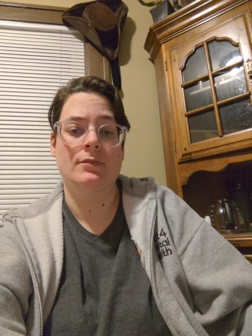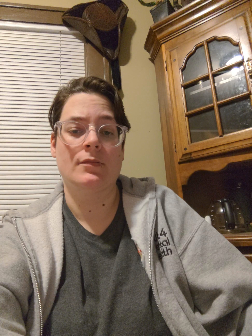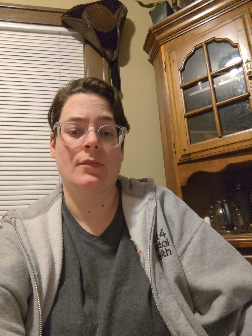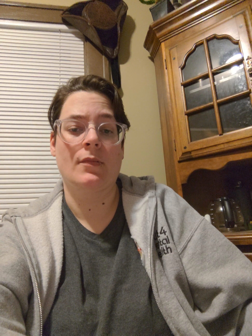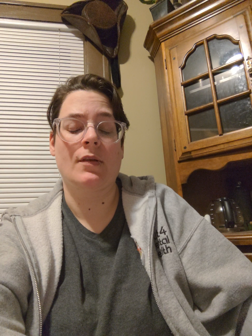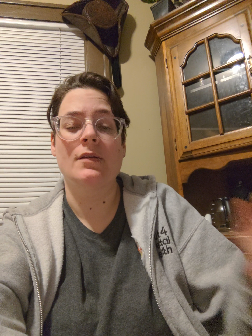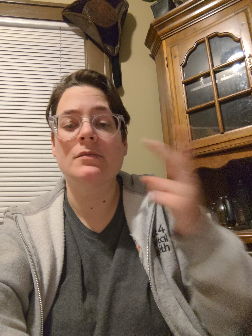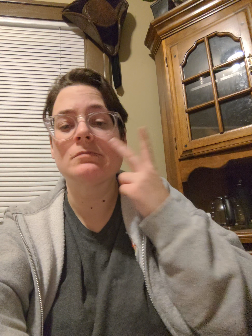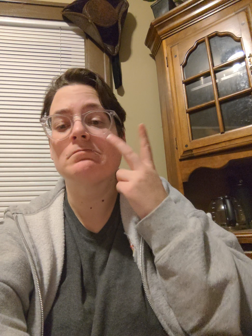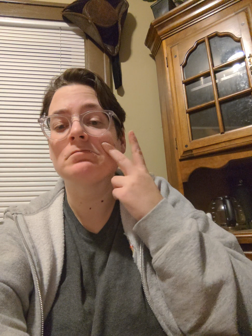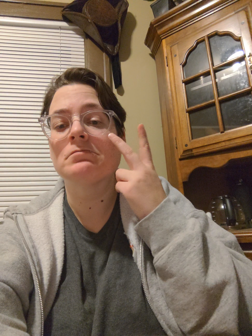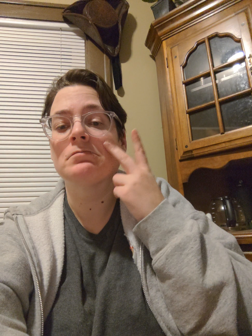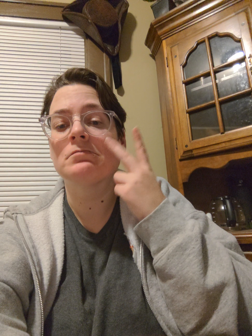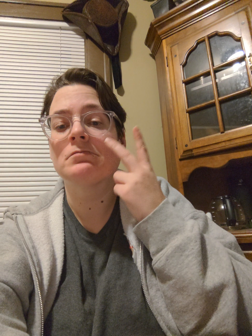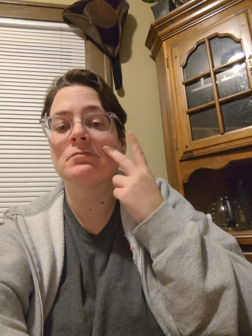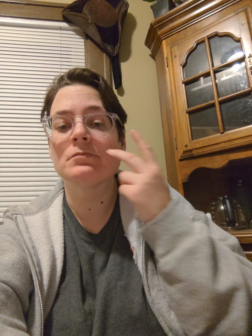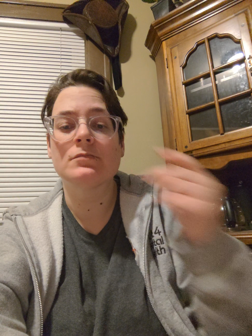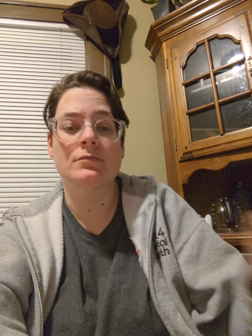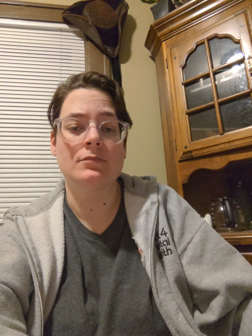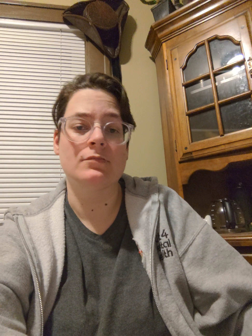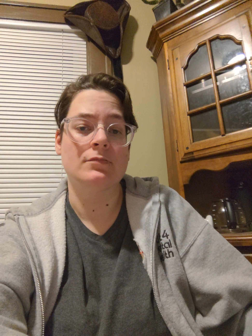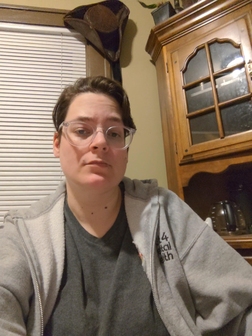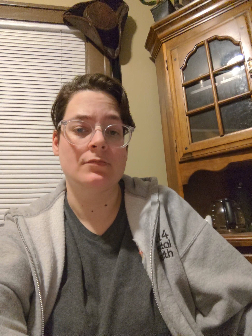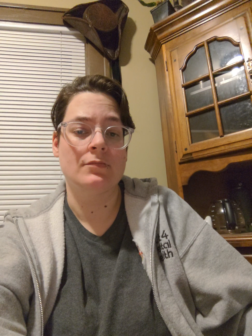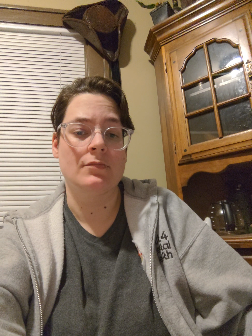see